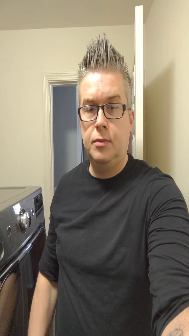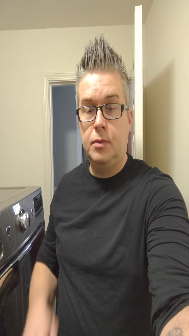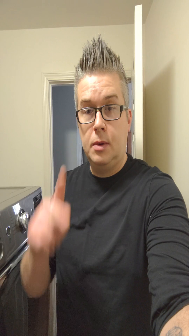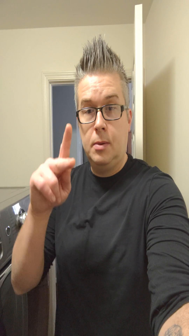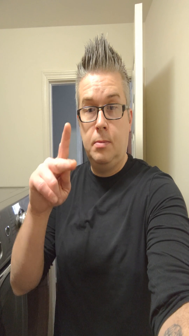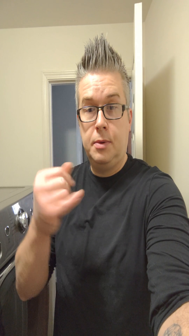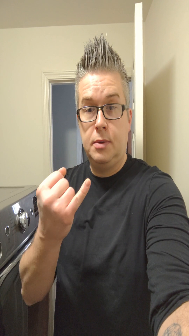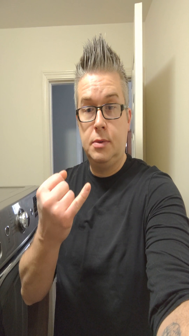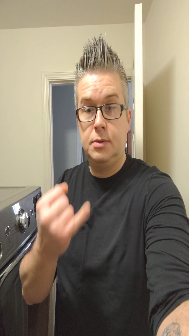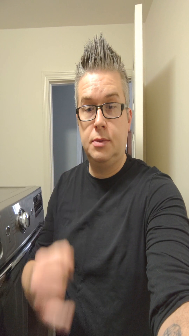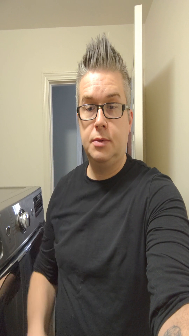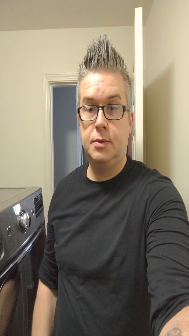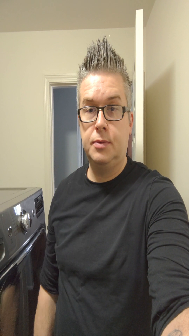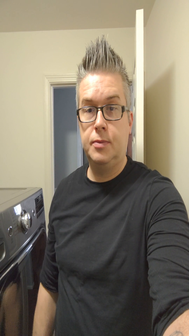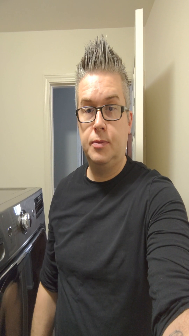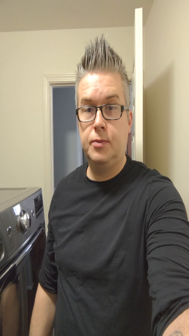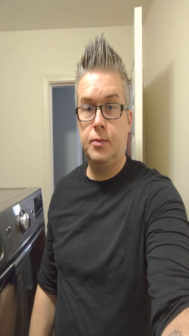pajamas